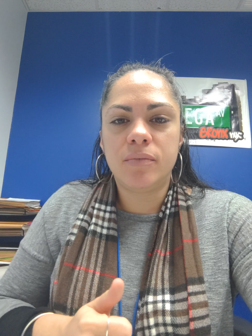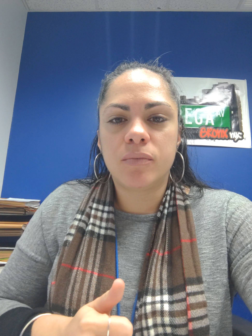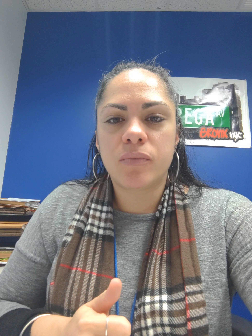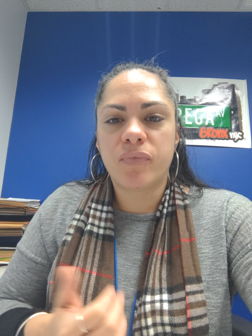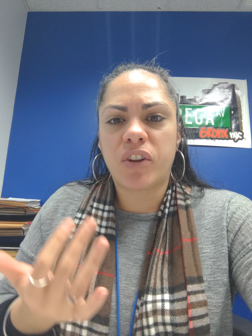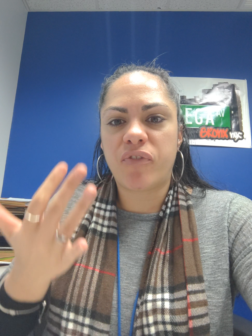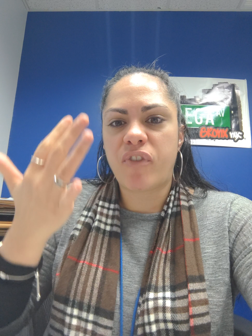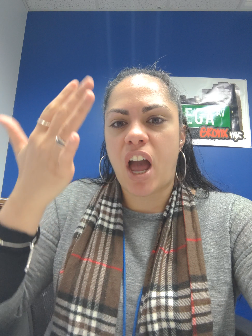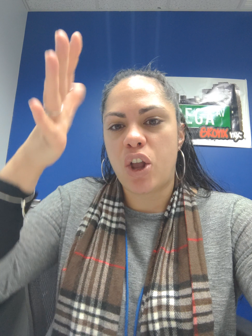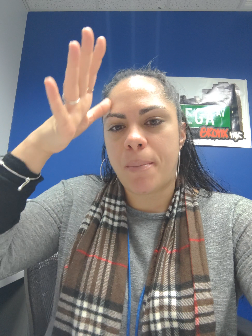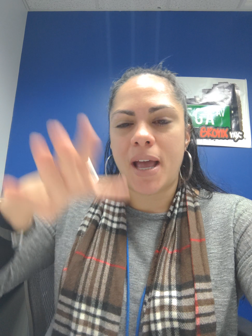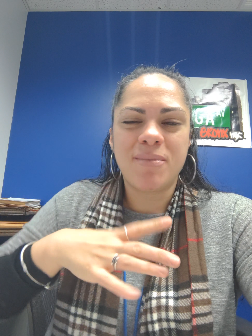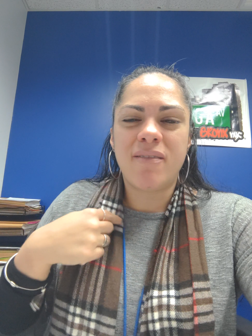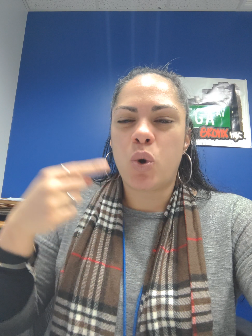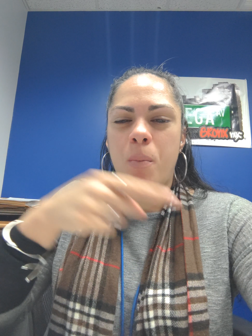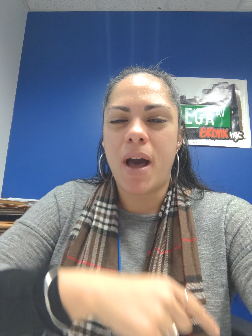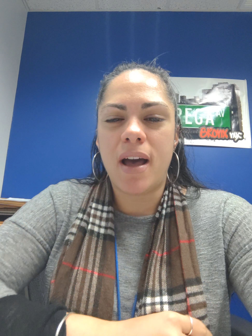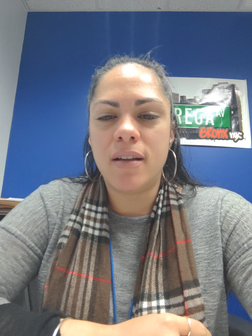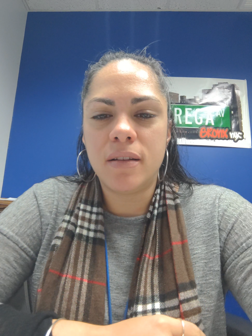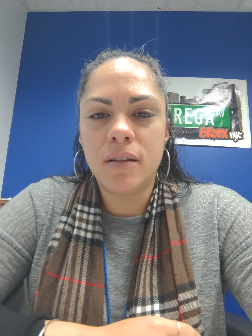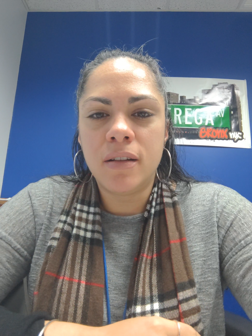fireman